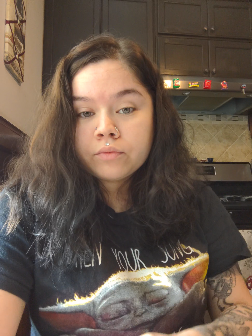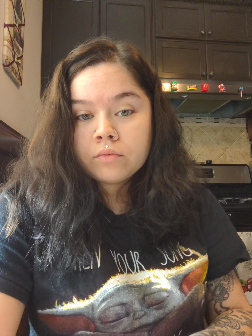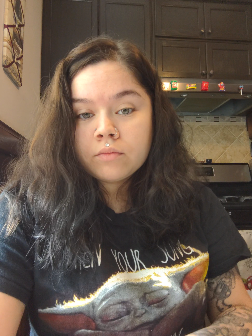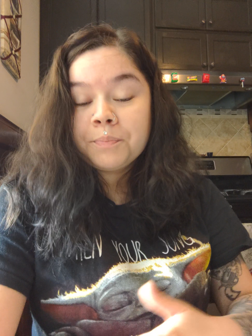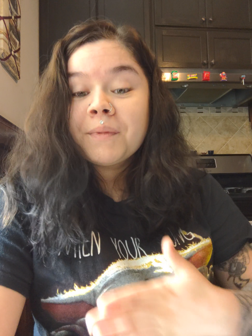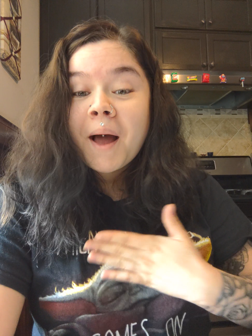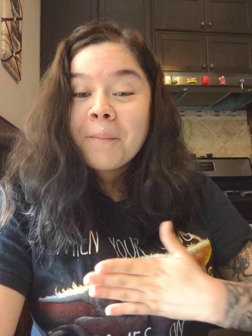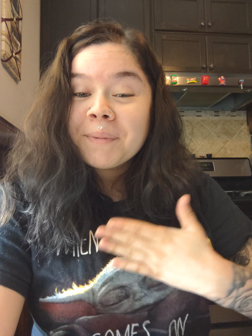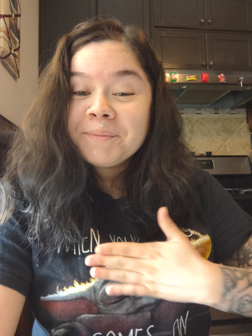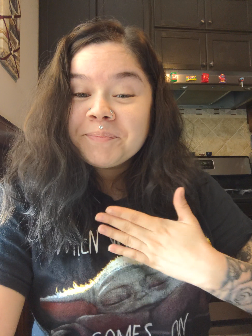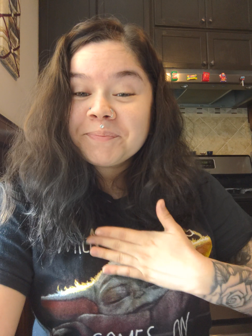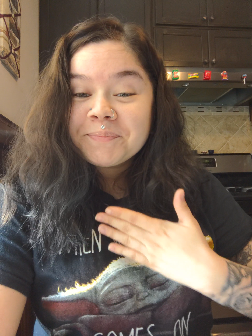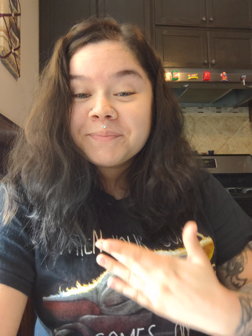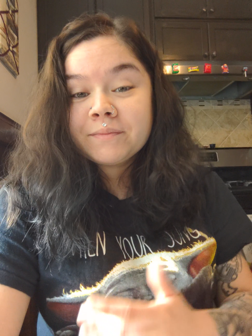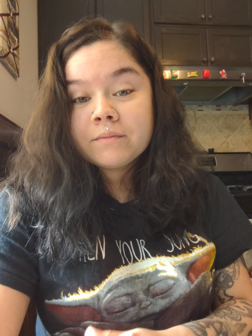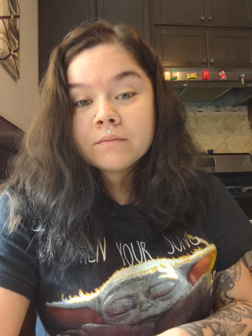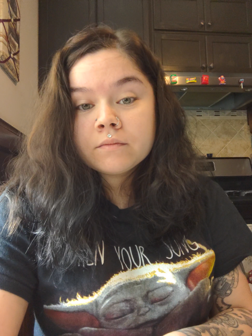happy